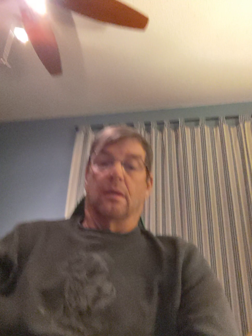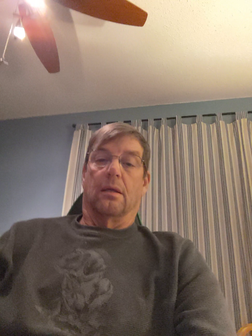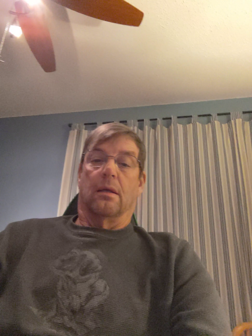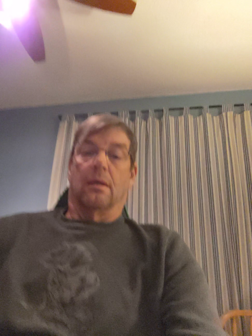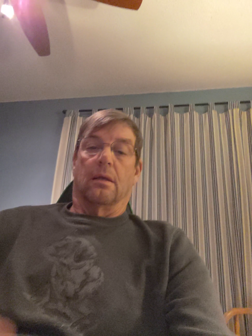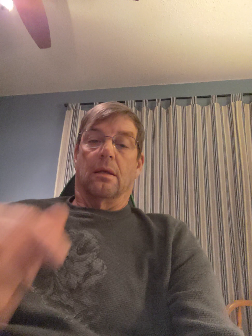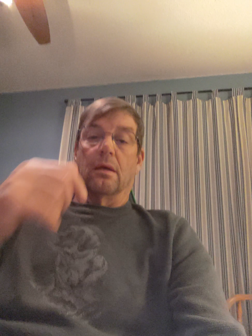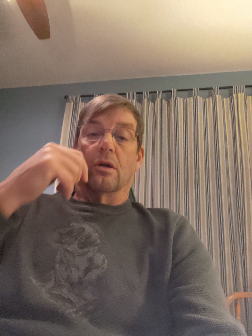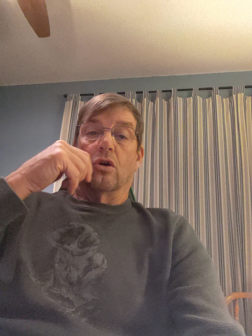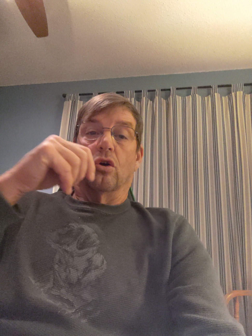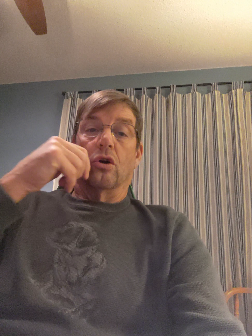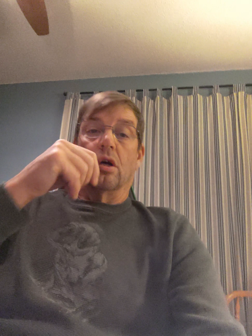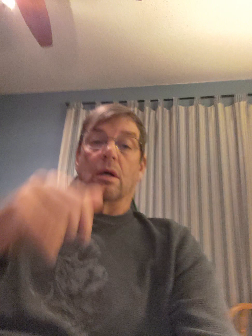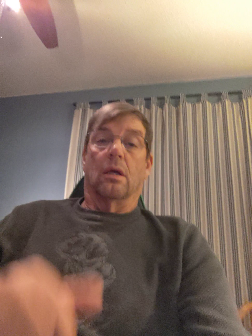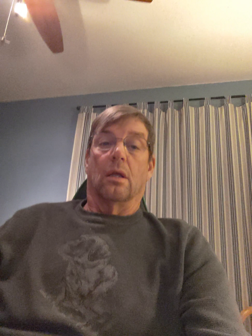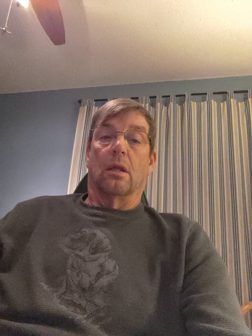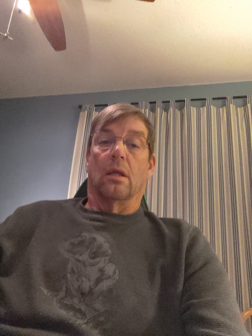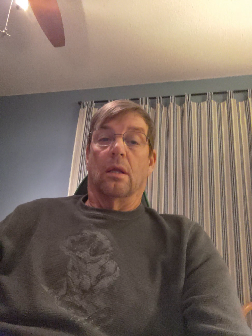girl